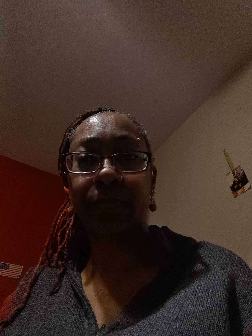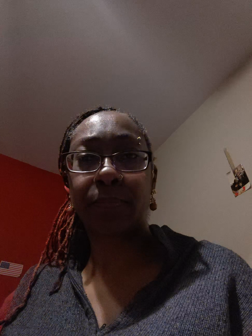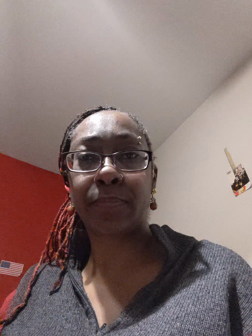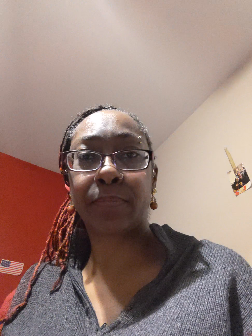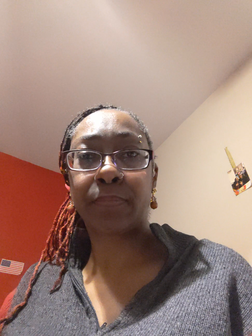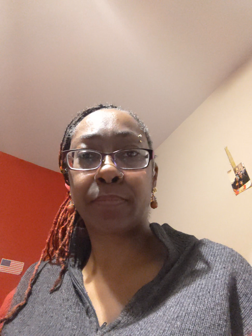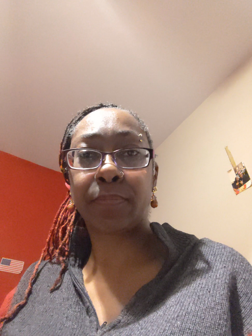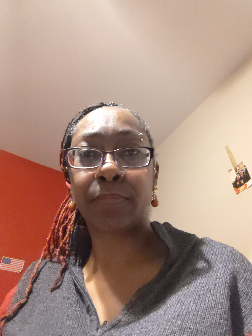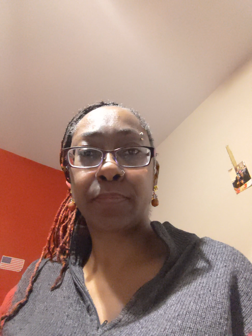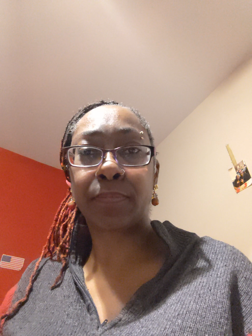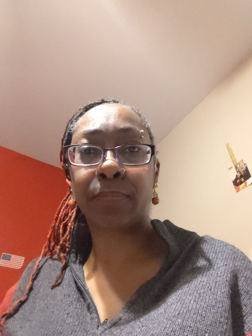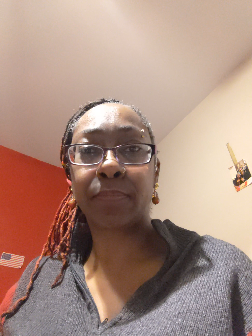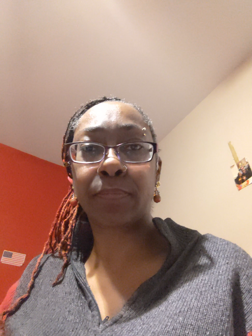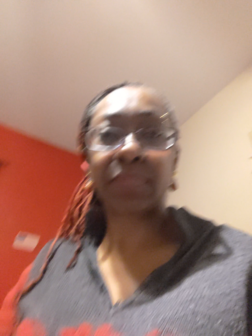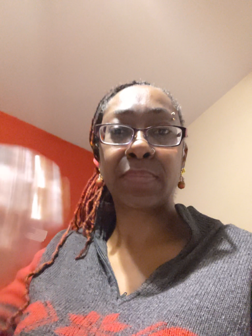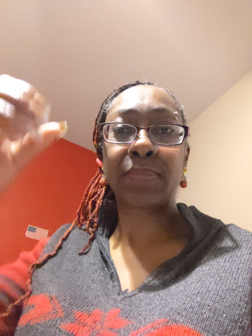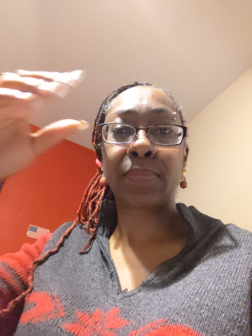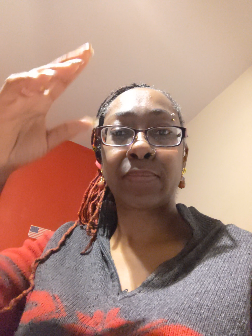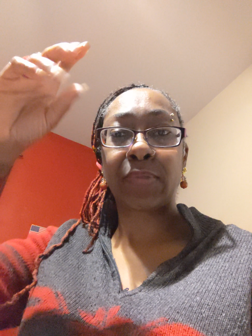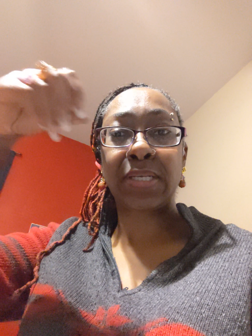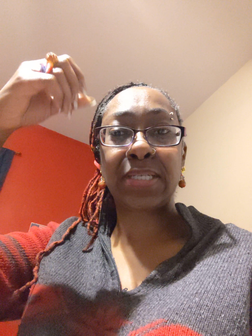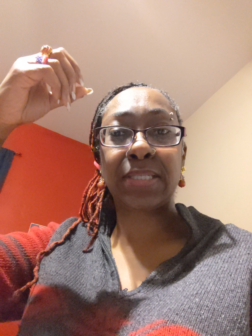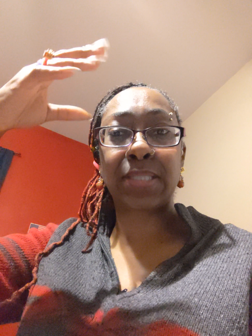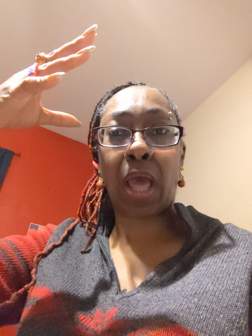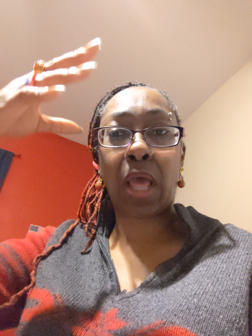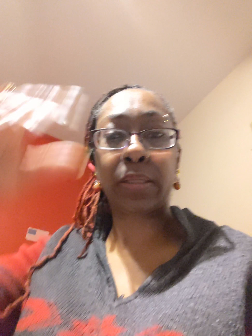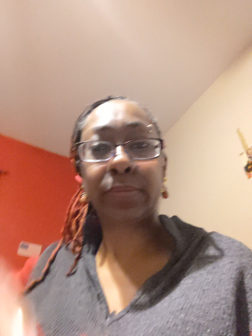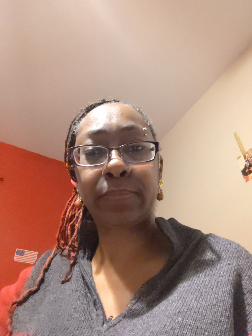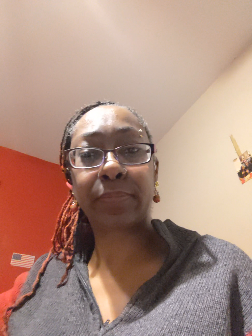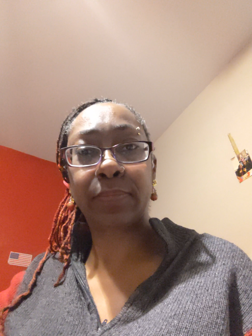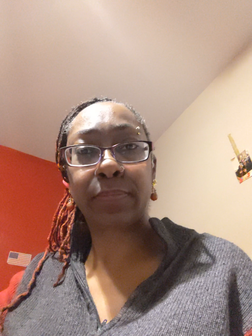sun